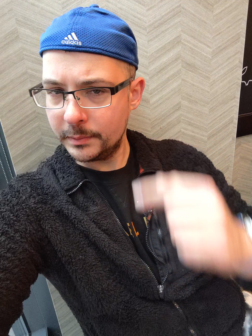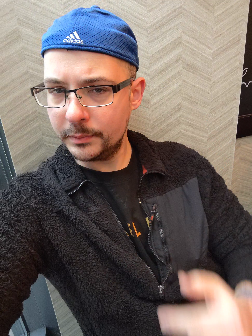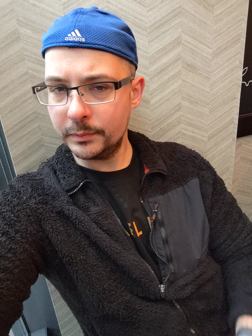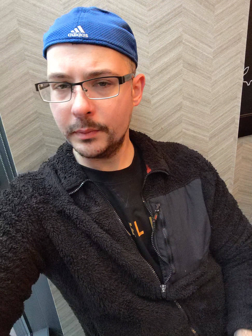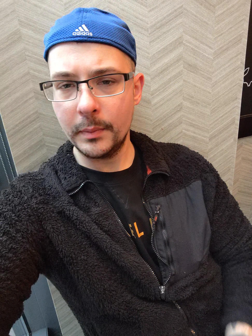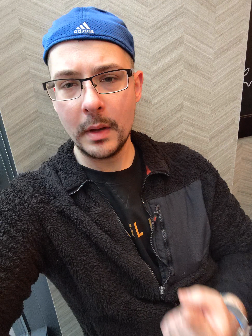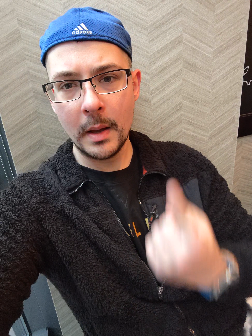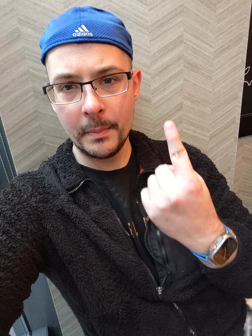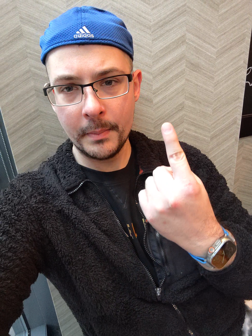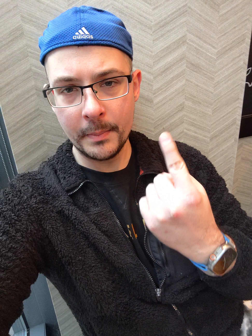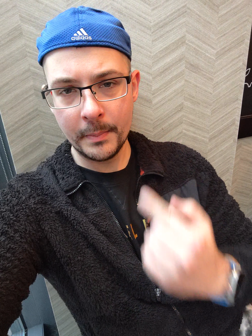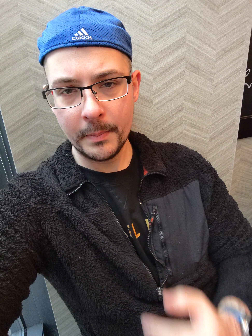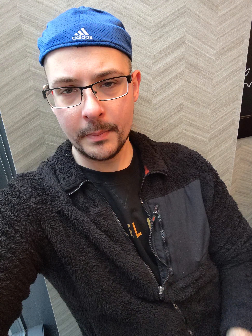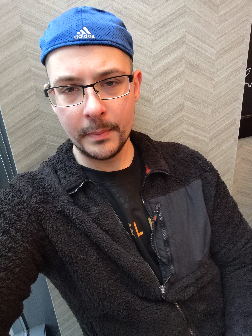up